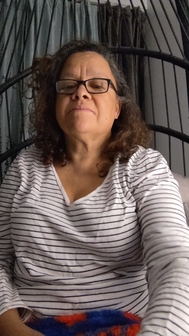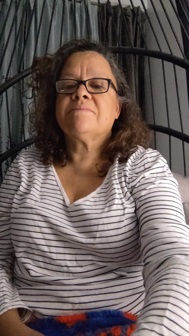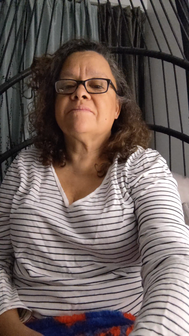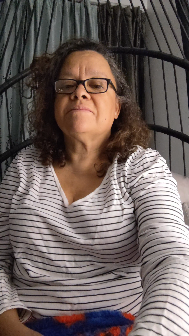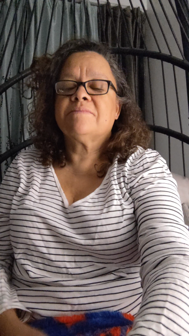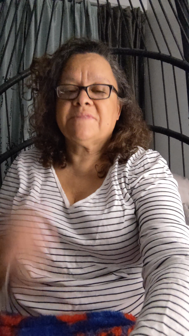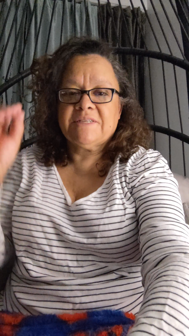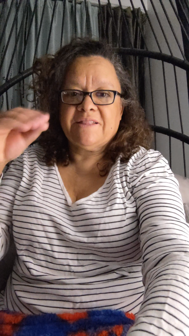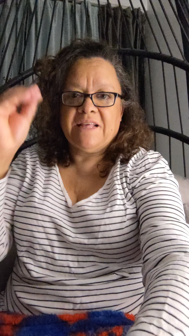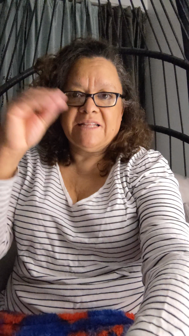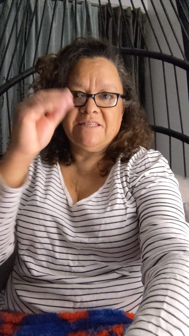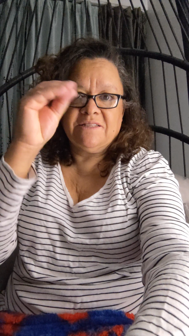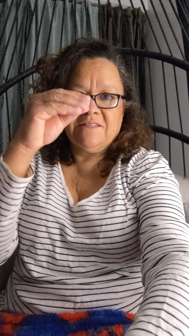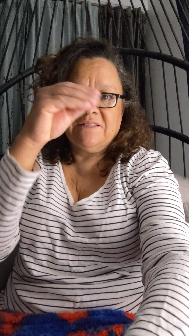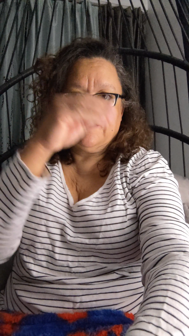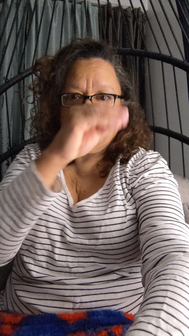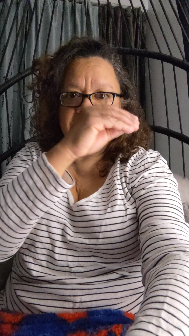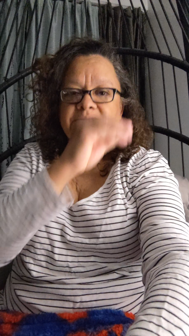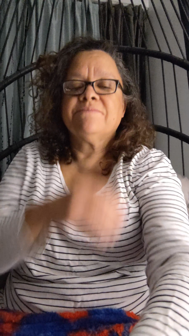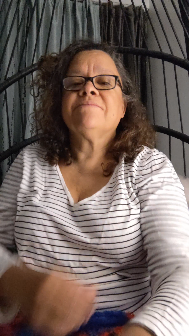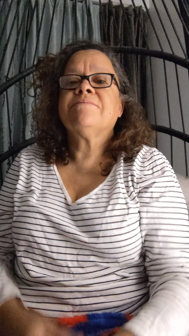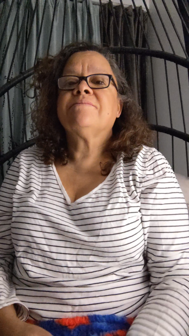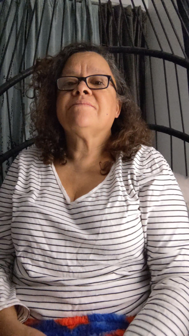dinosaur